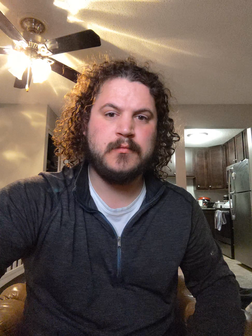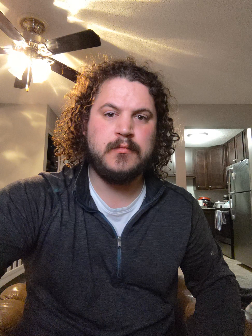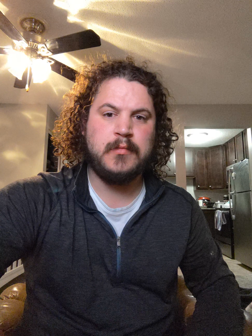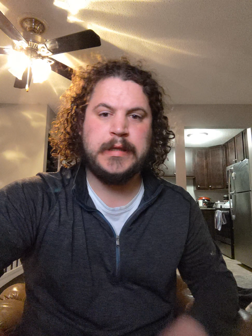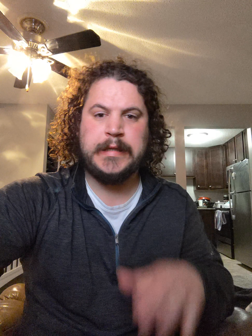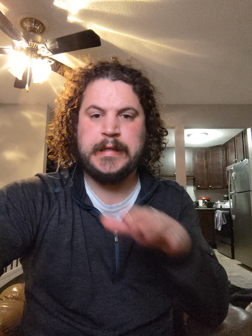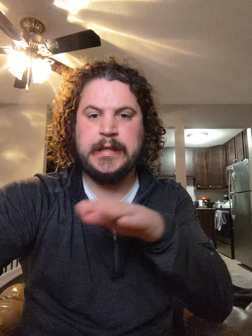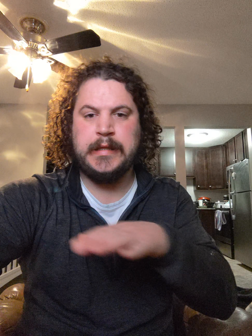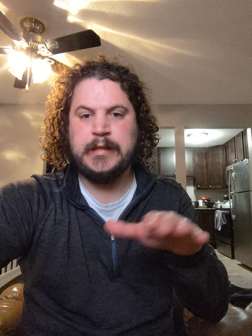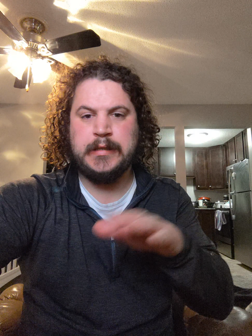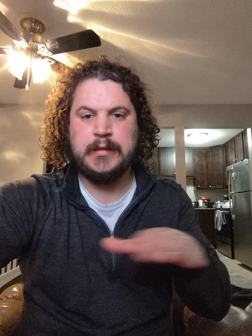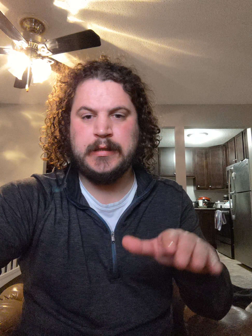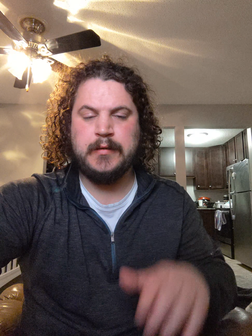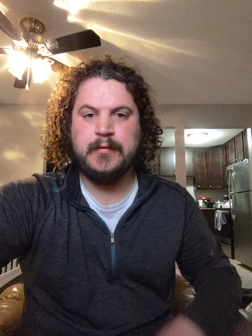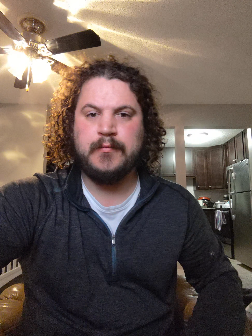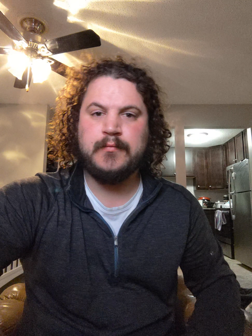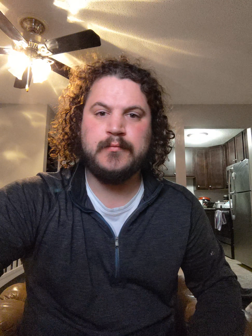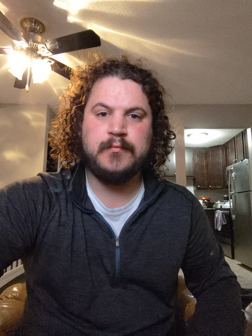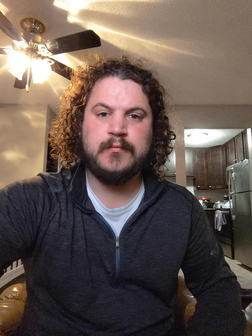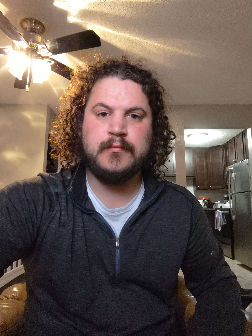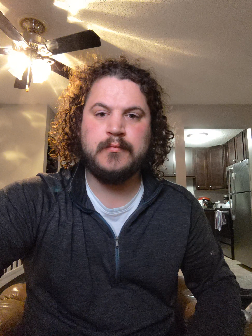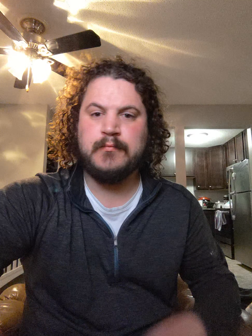clean